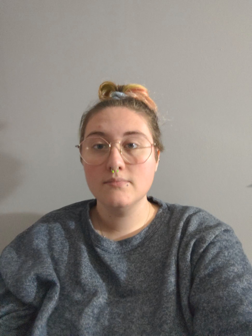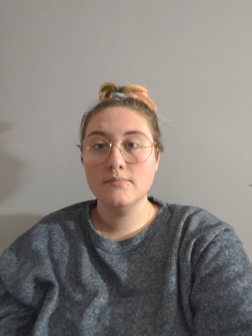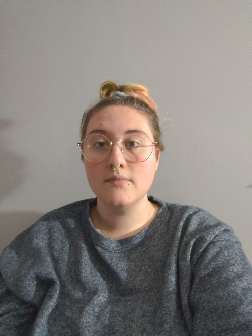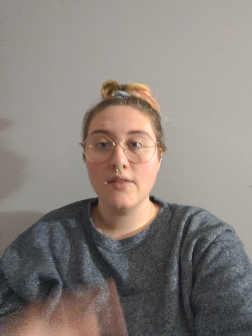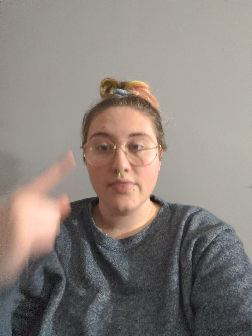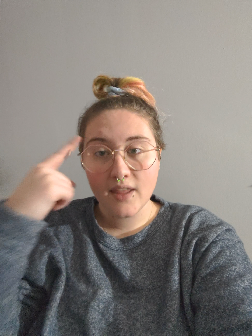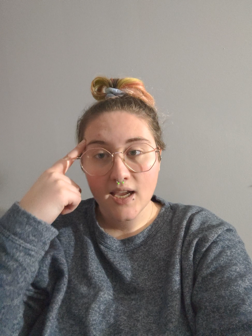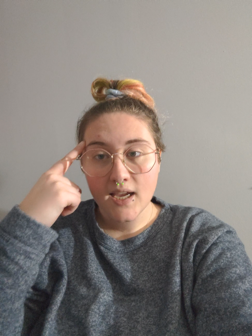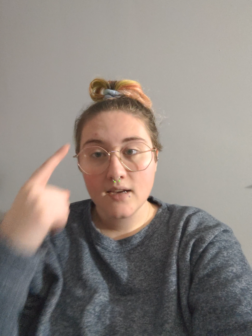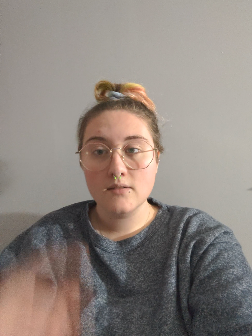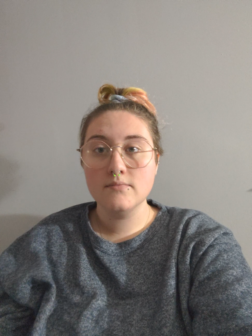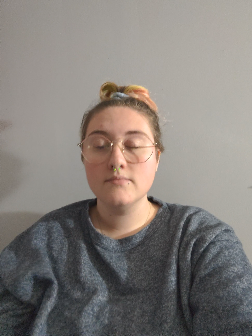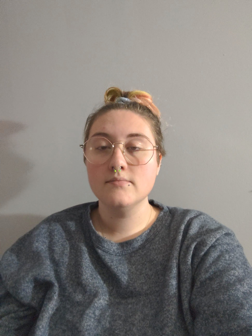think